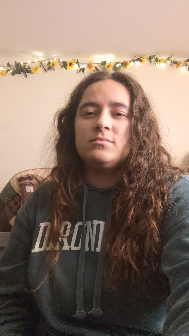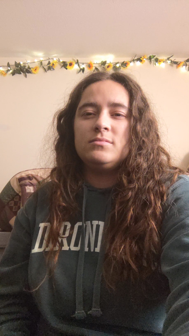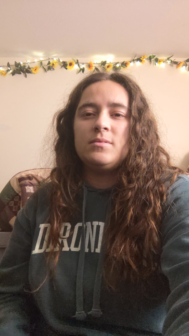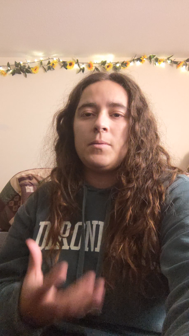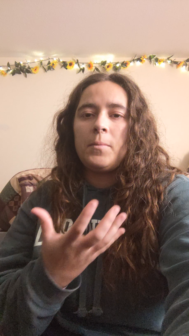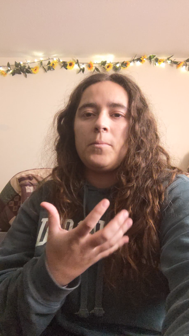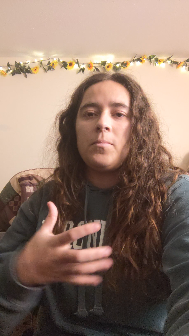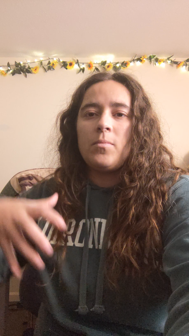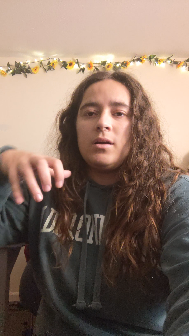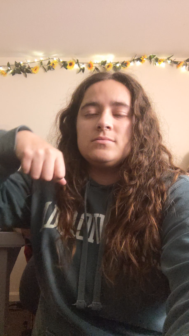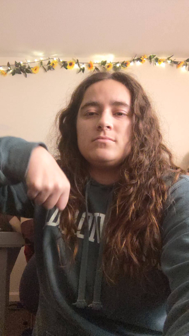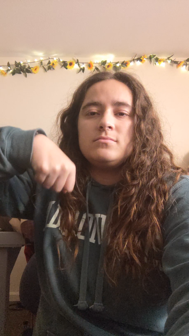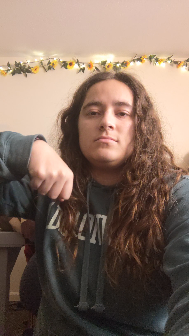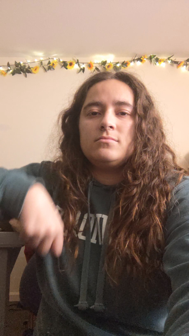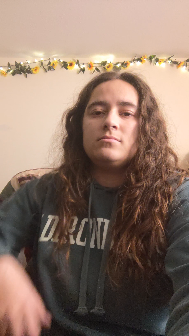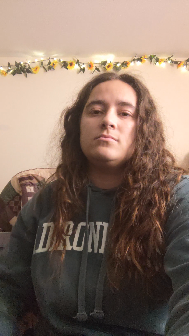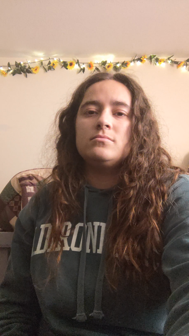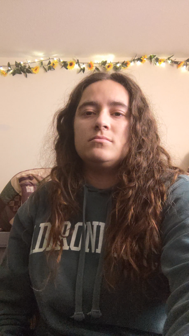bucket